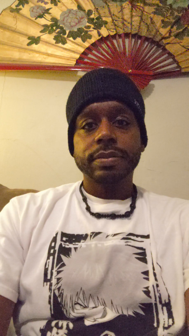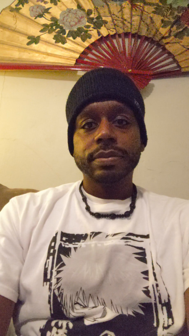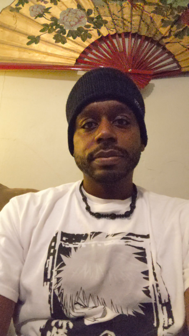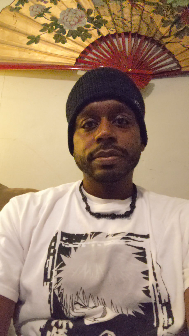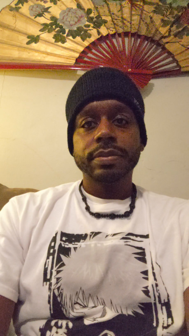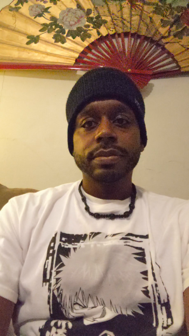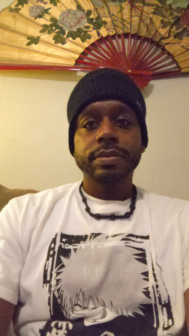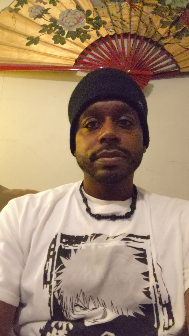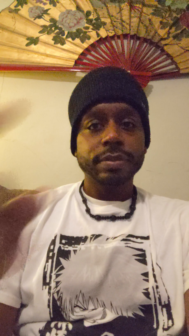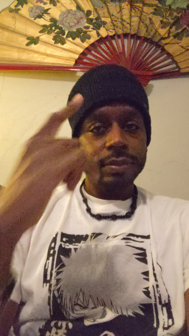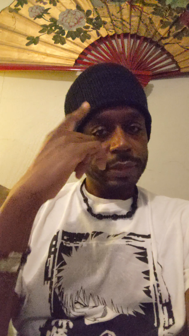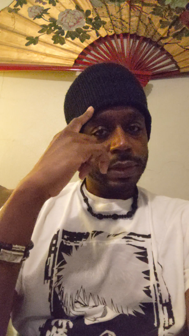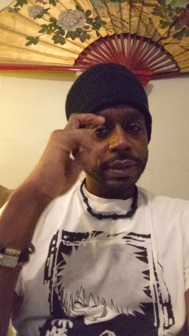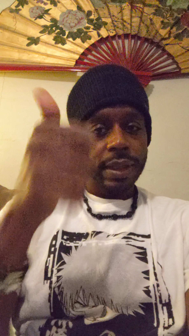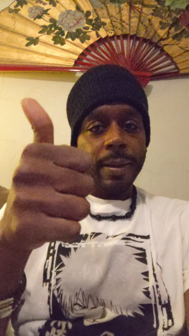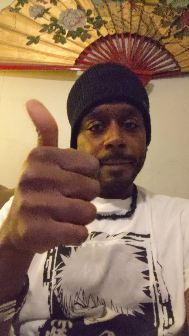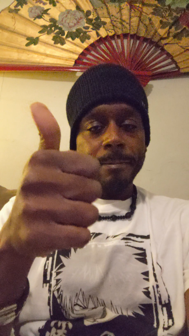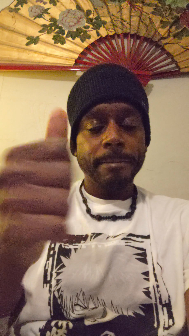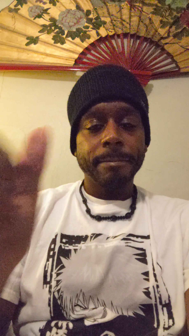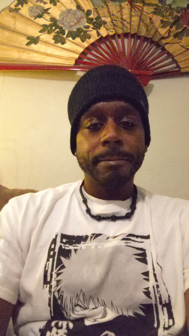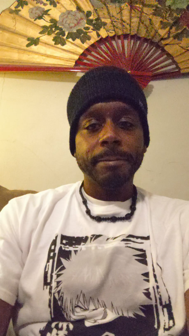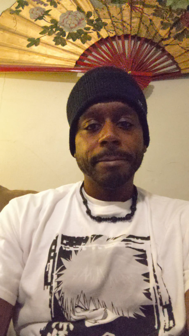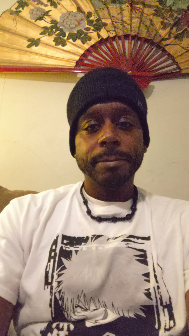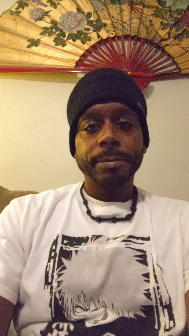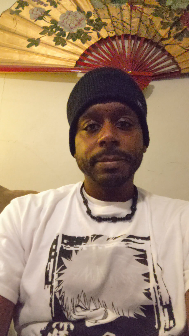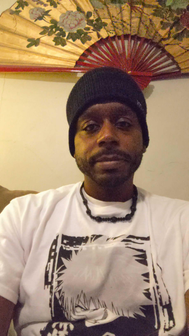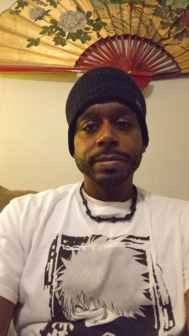dime